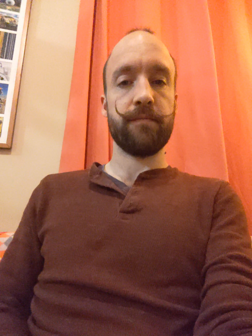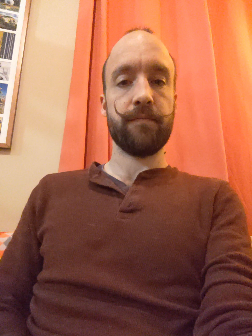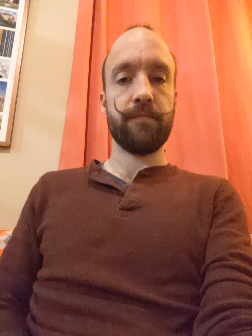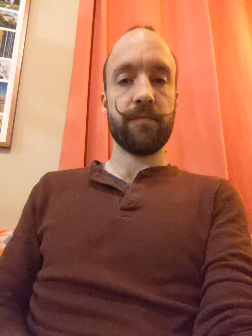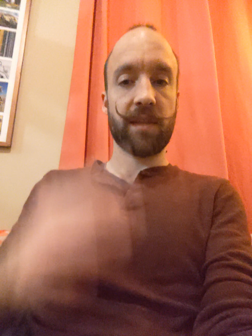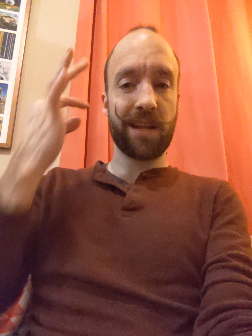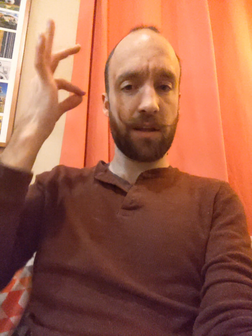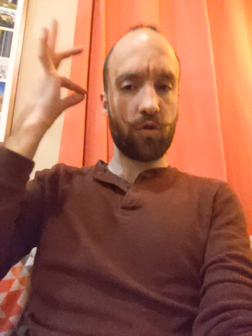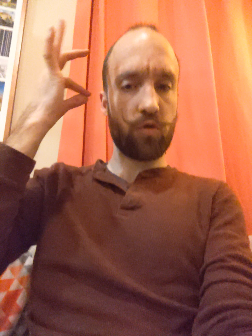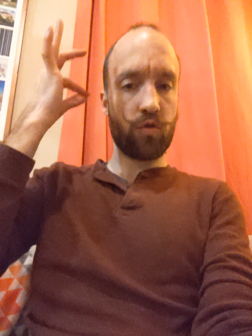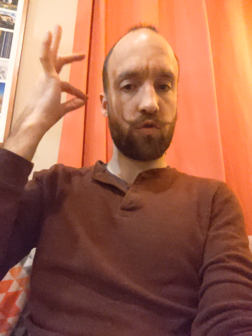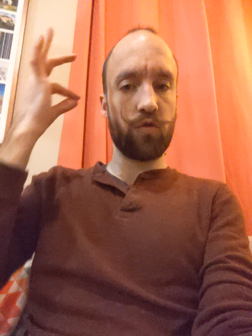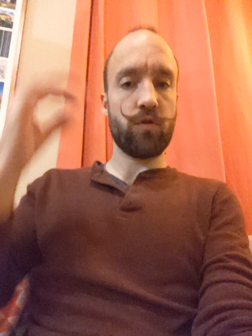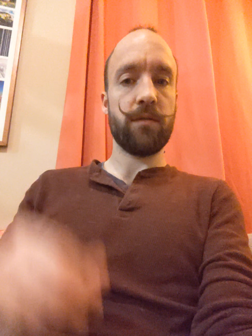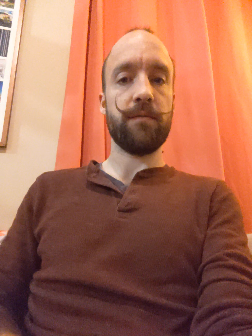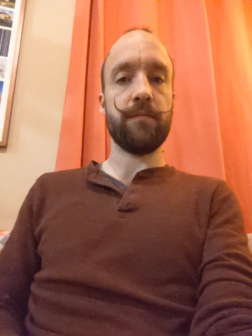hair